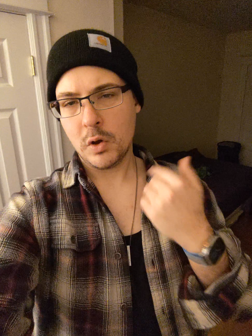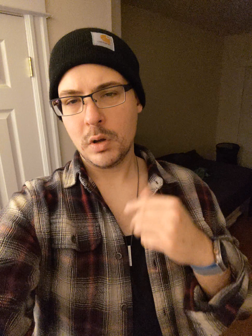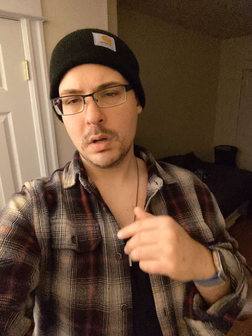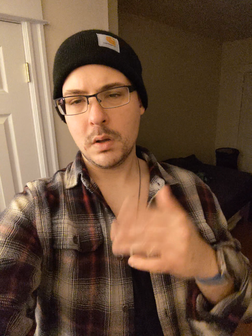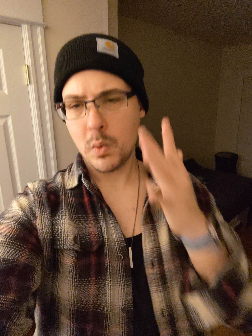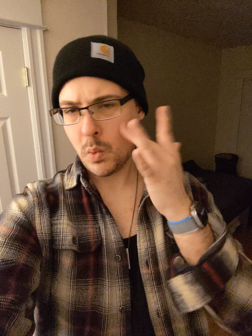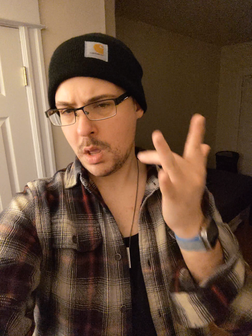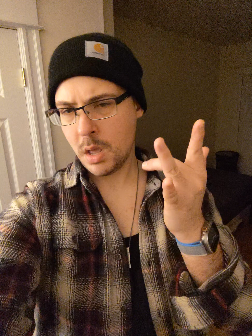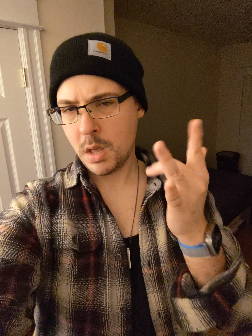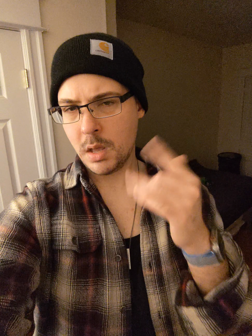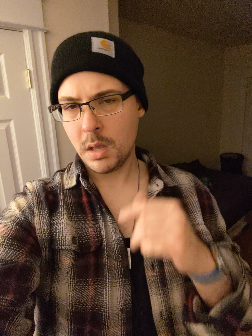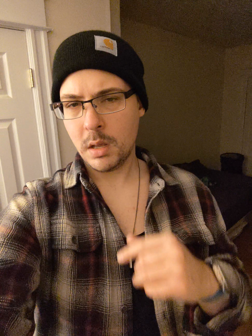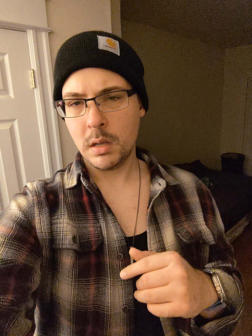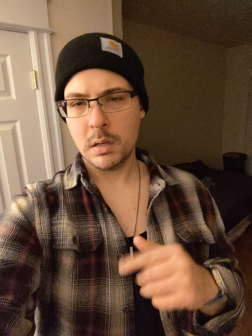why